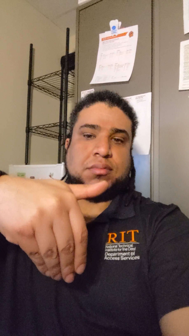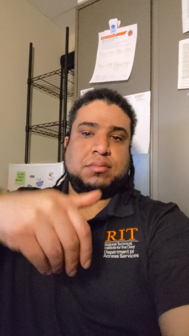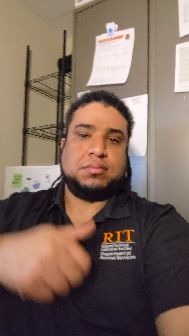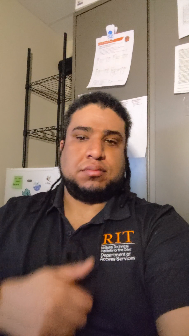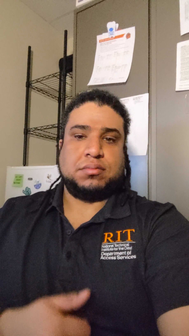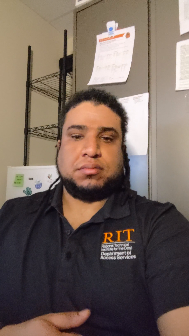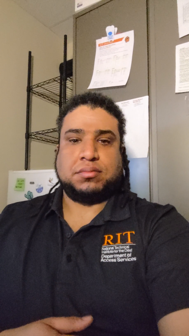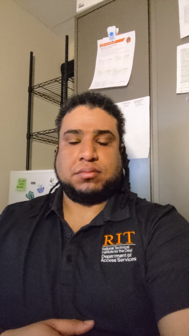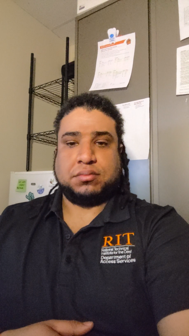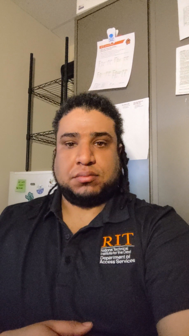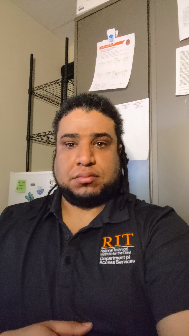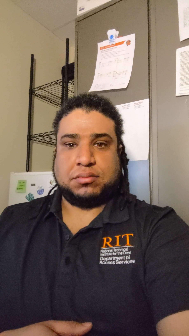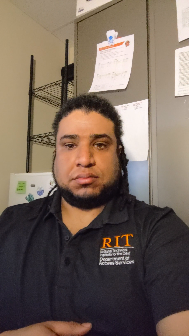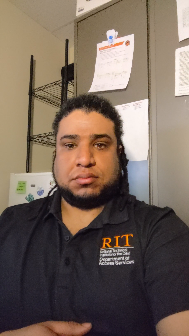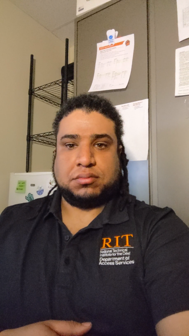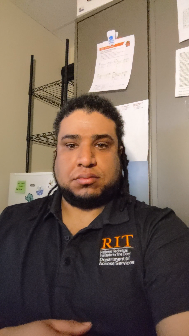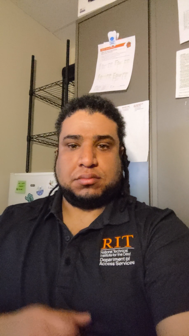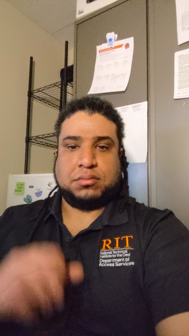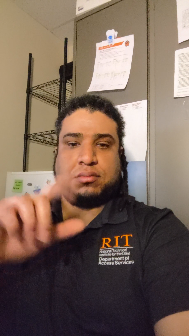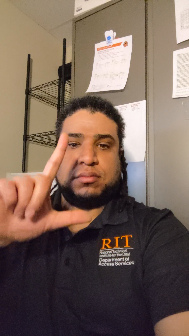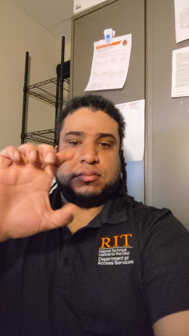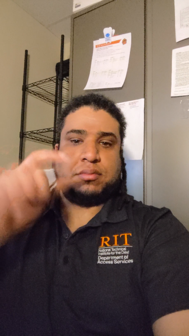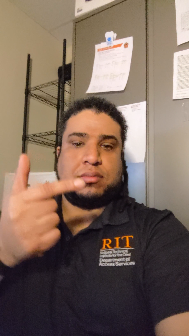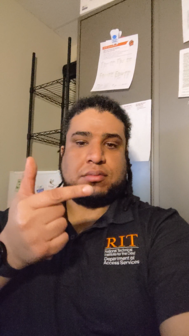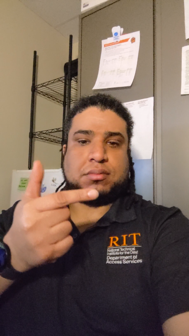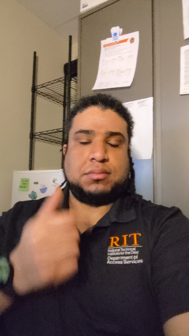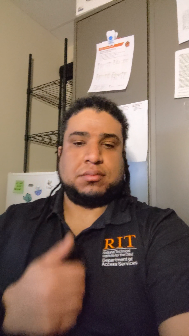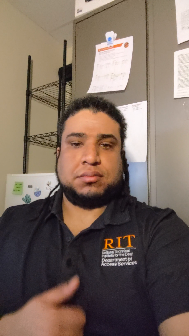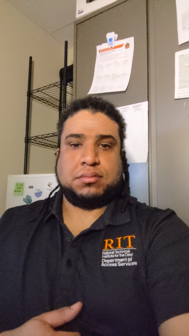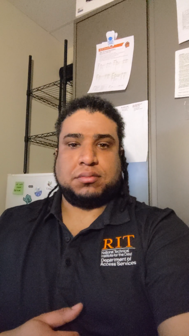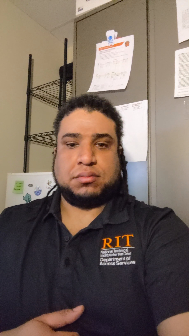leg